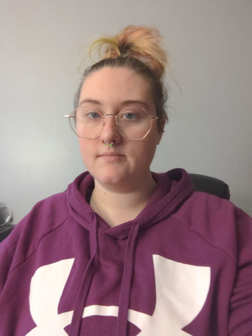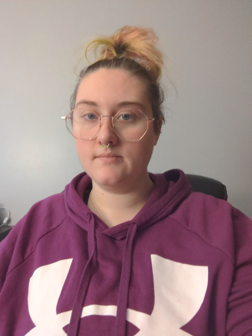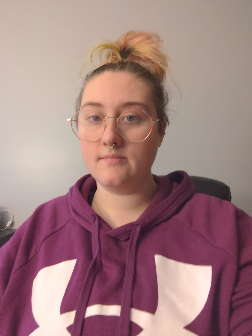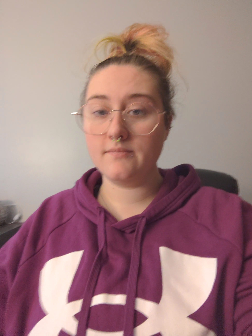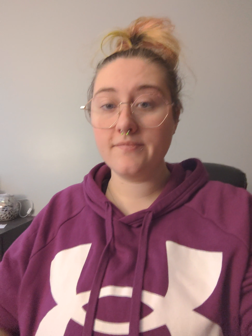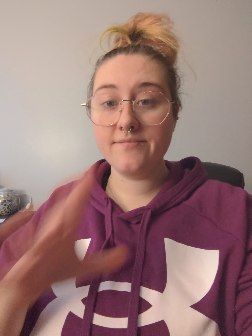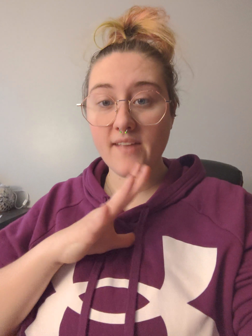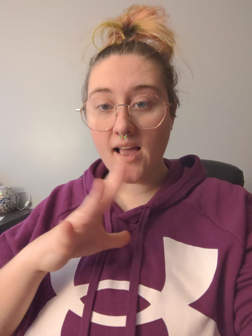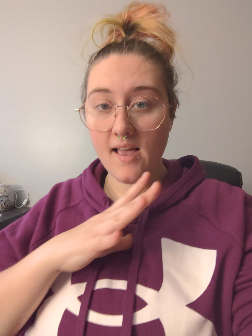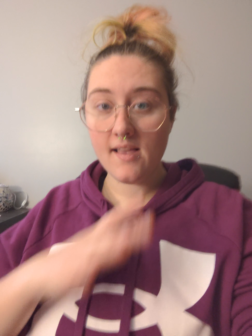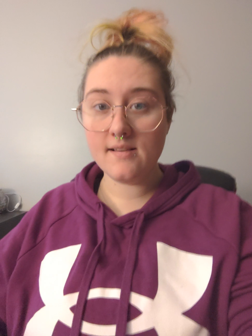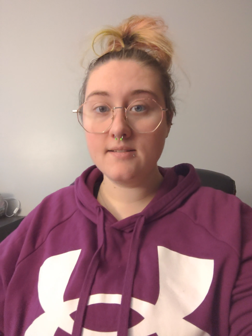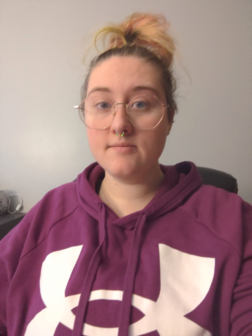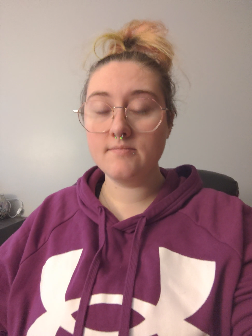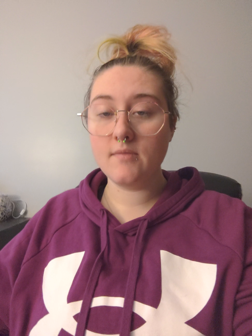fine